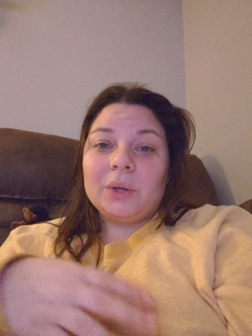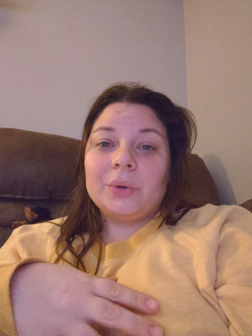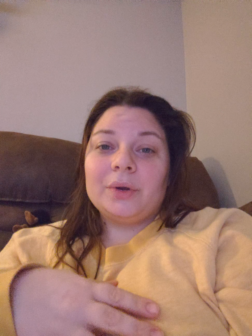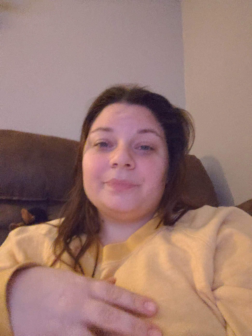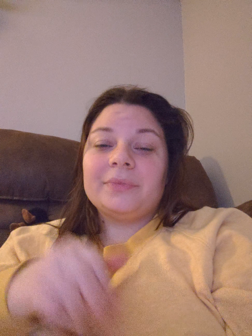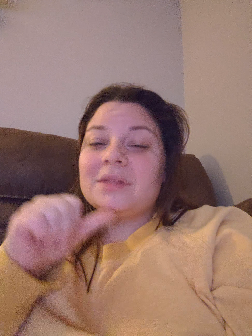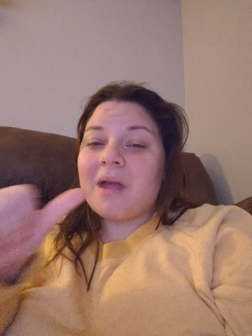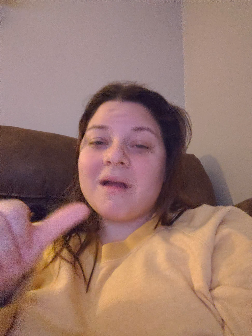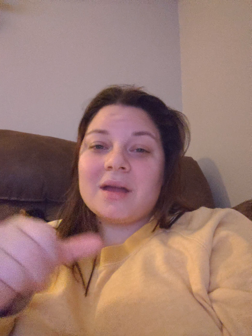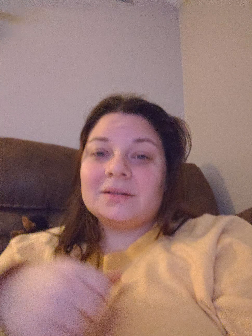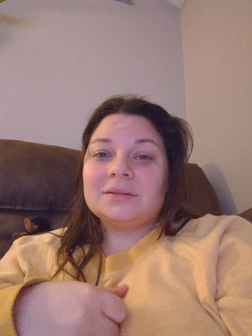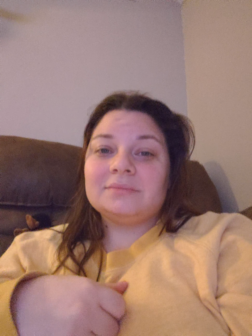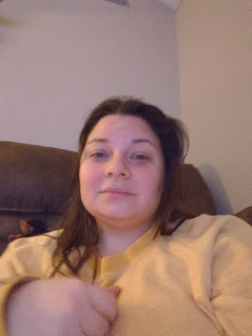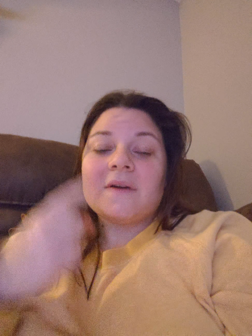not